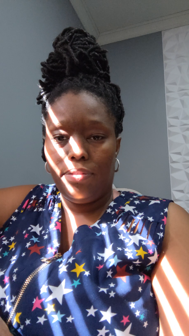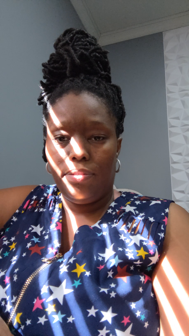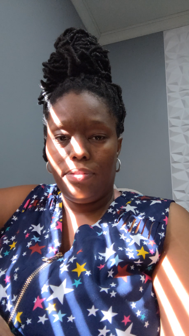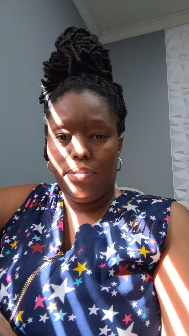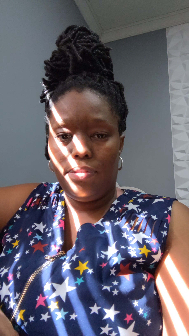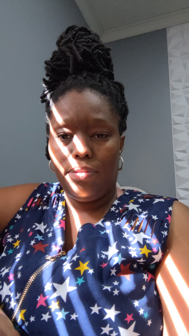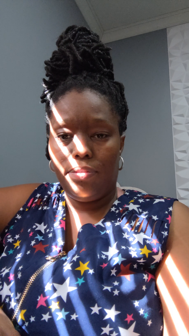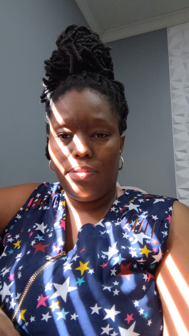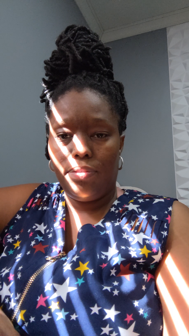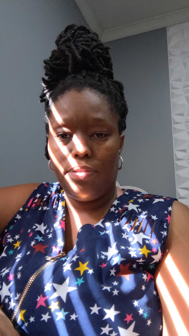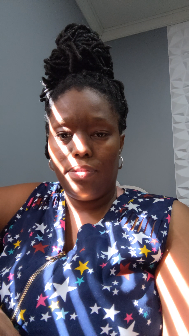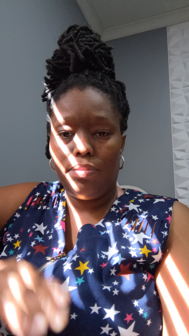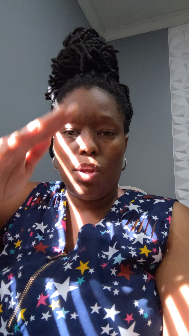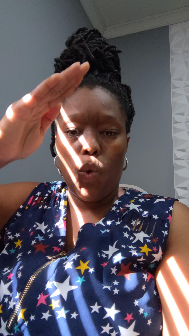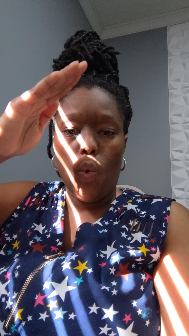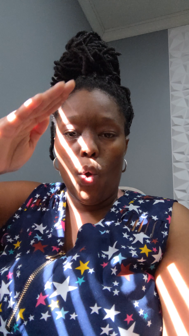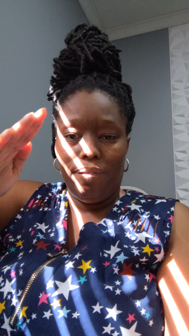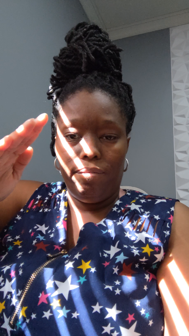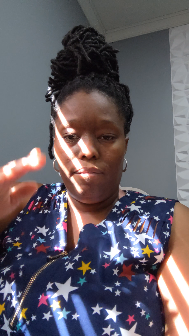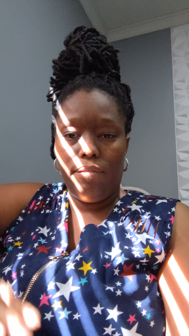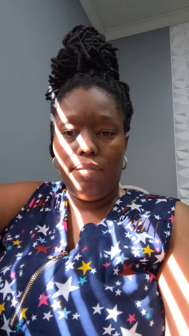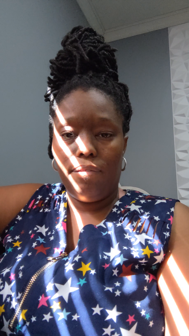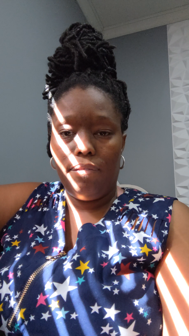roof